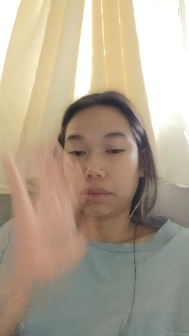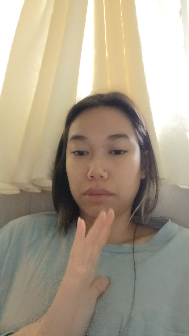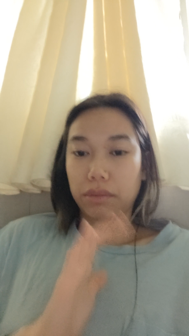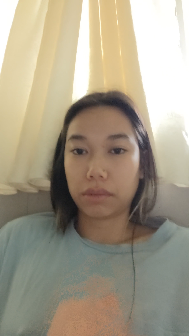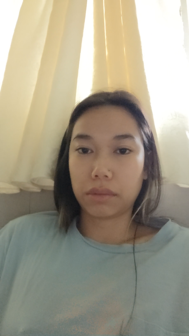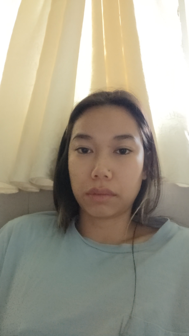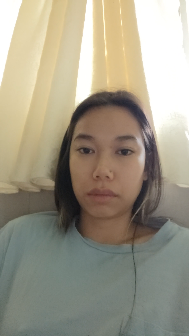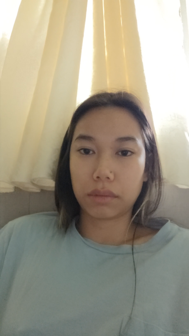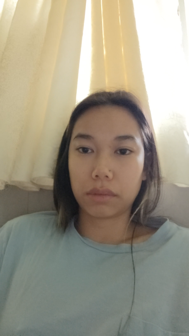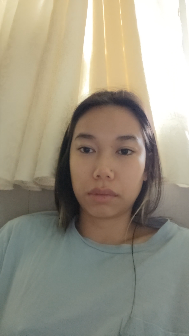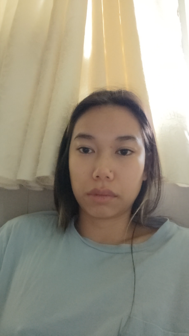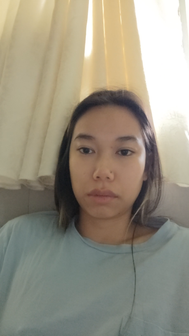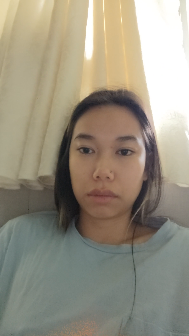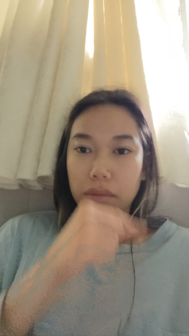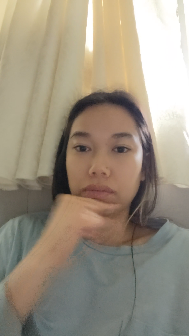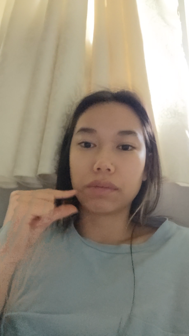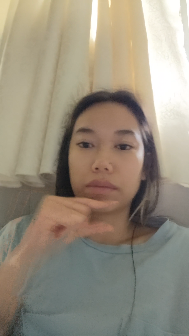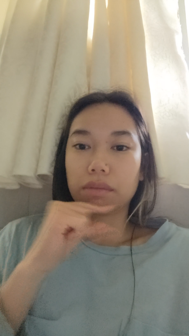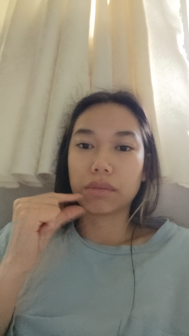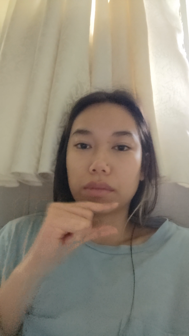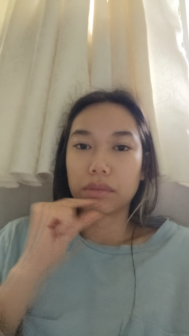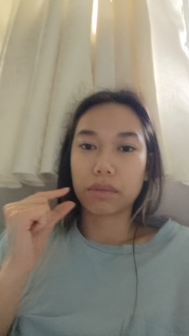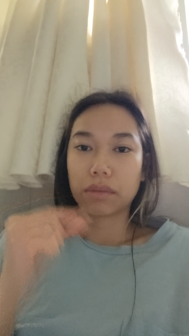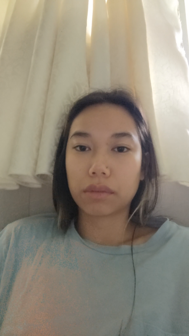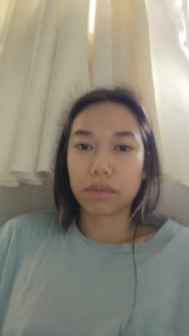glue